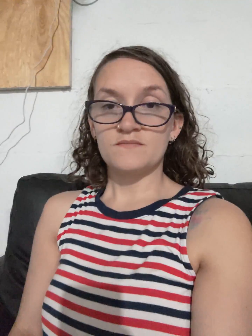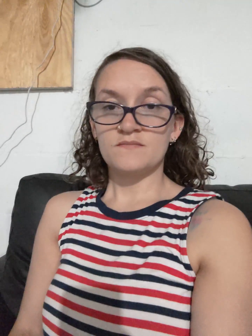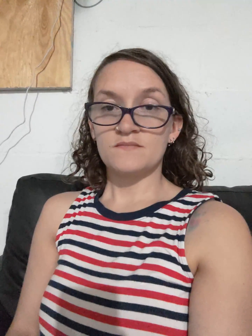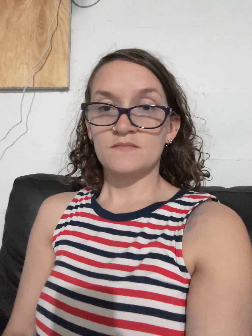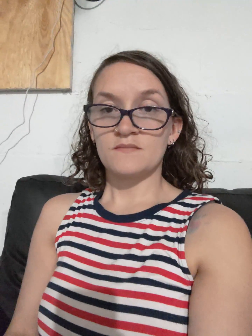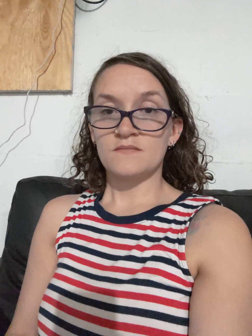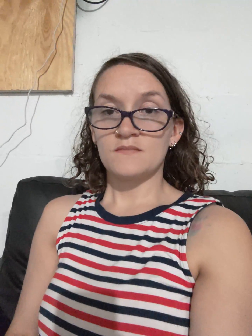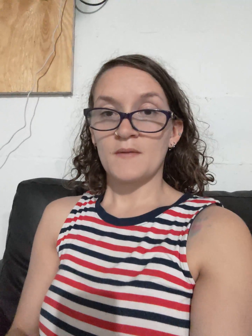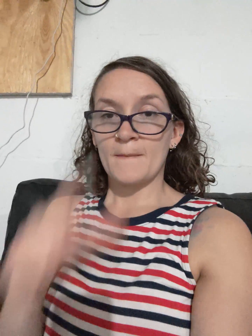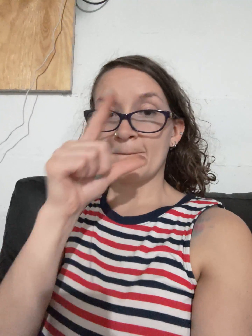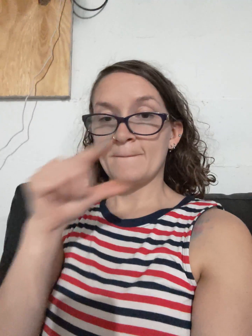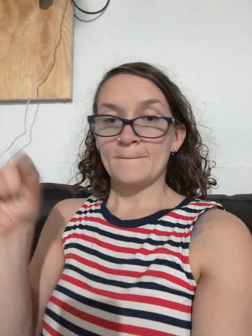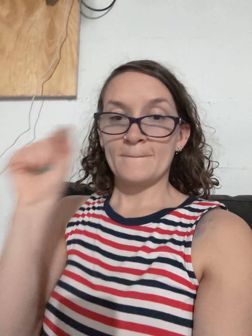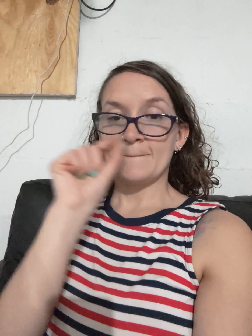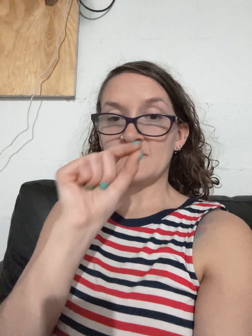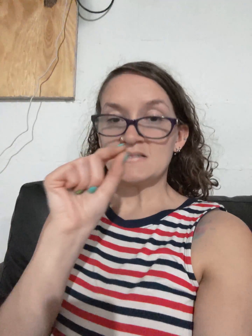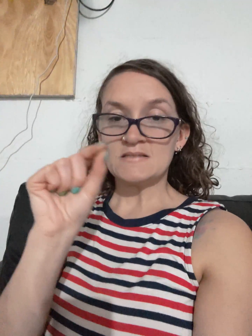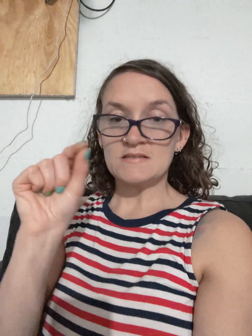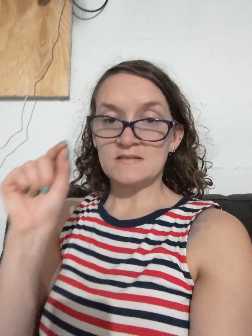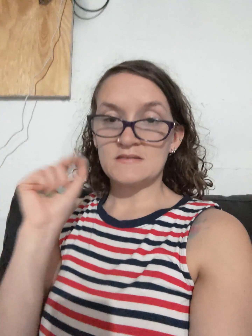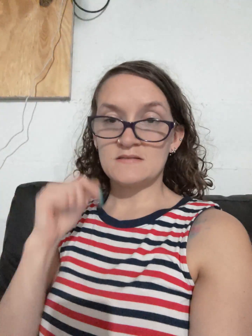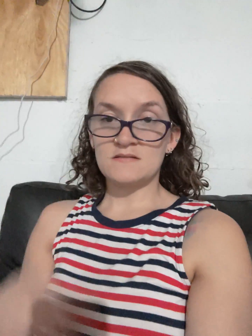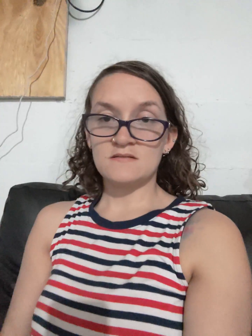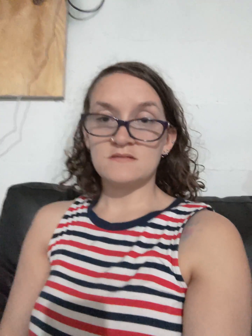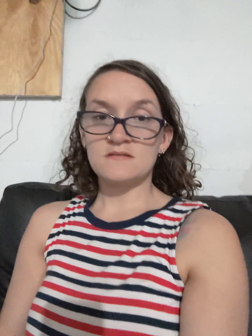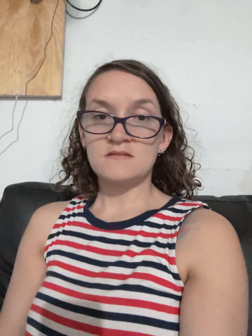peas